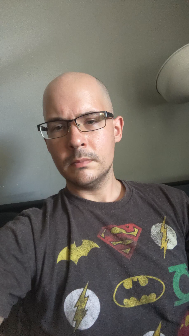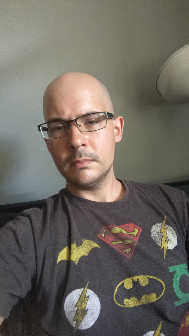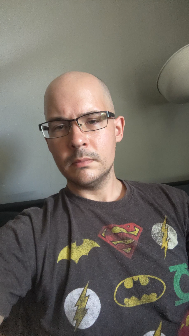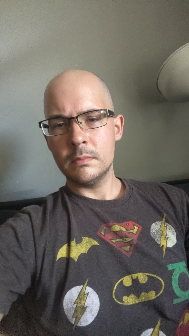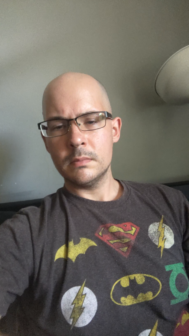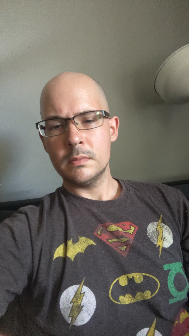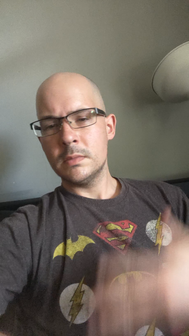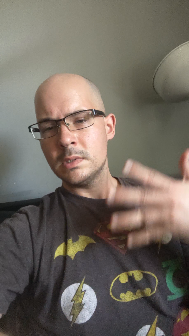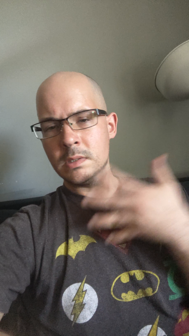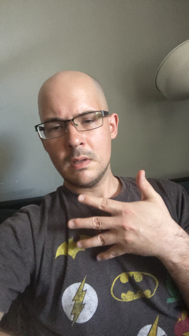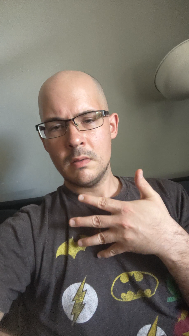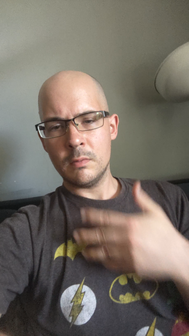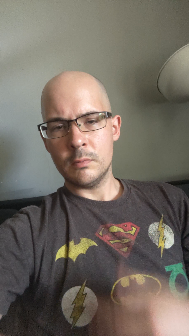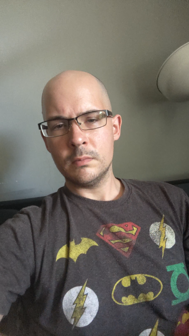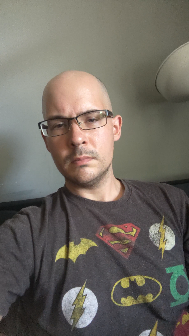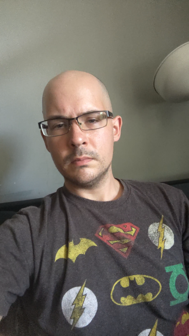scared